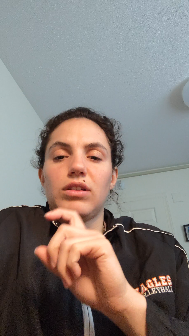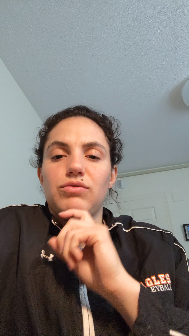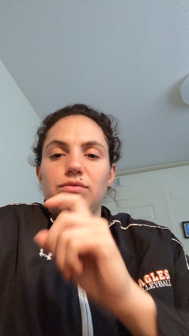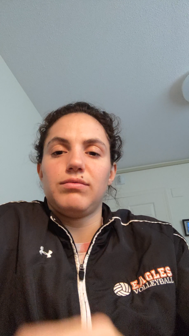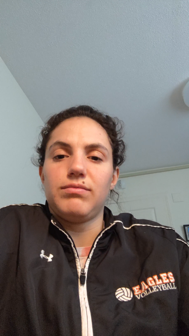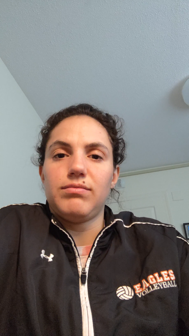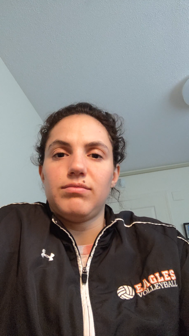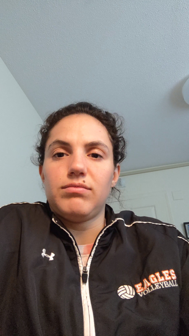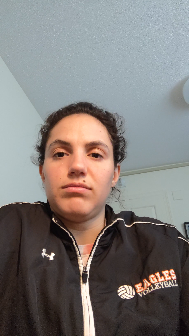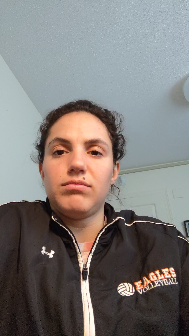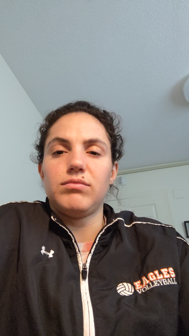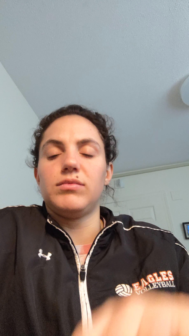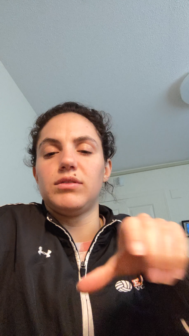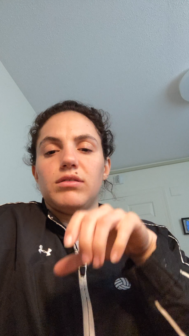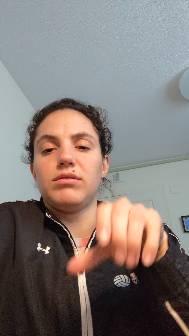does